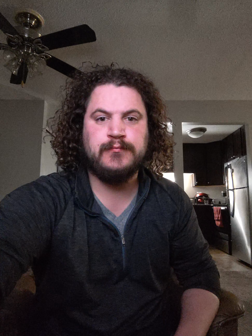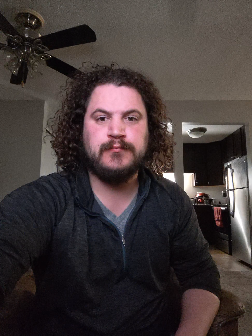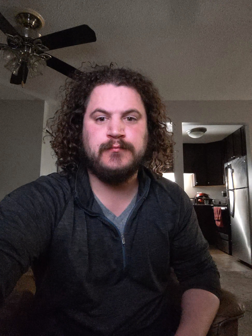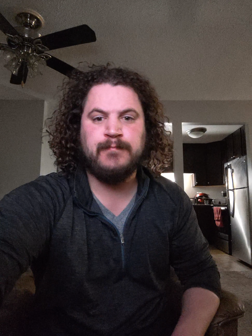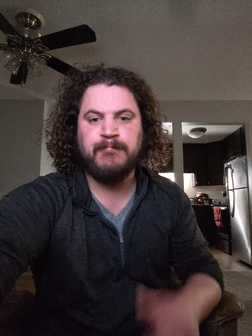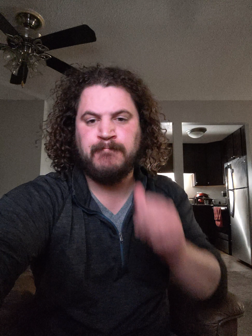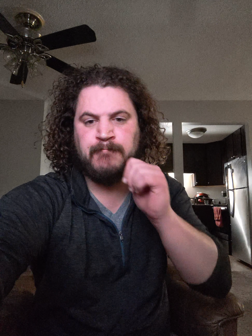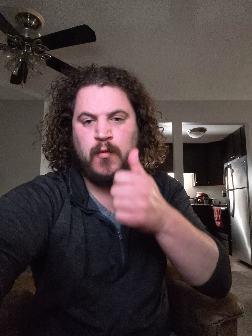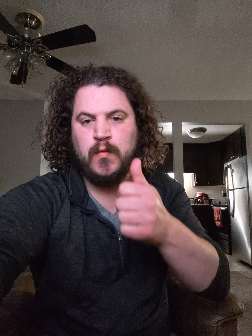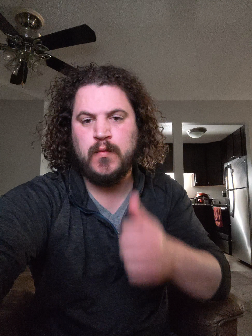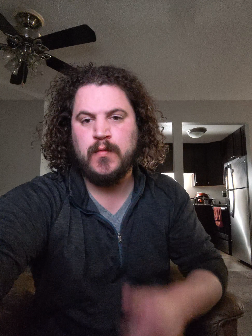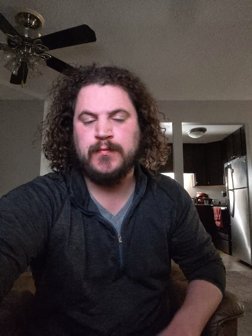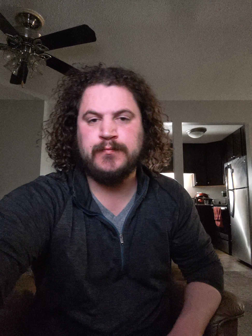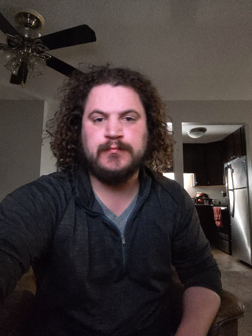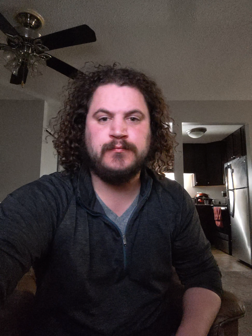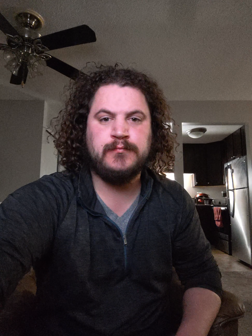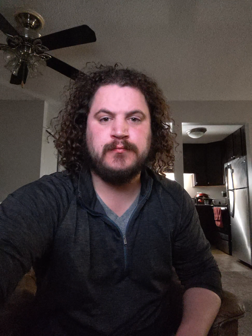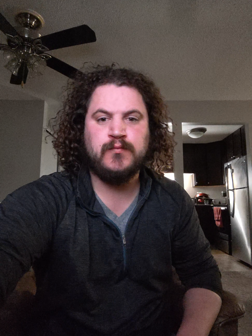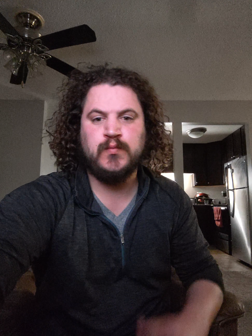tomorrow